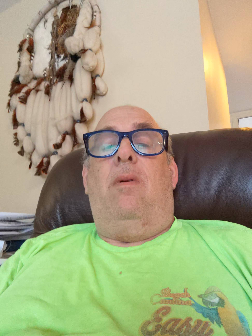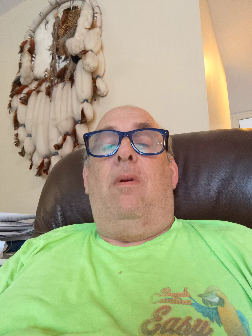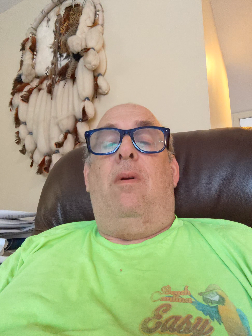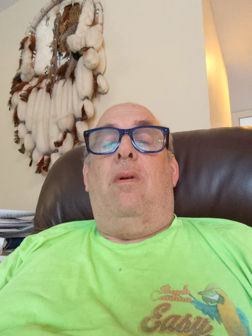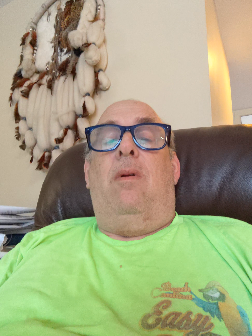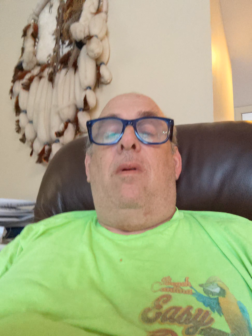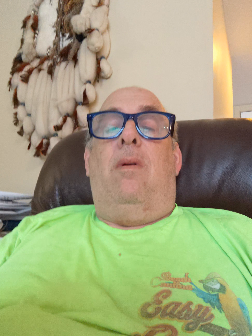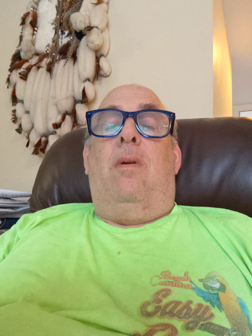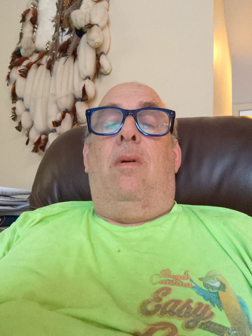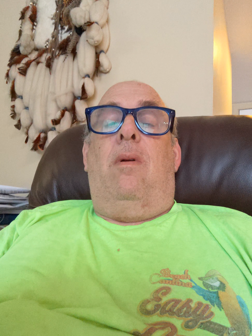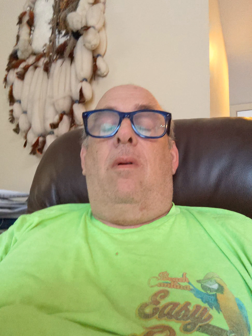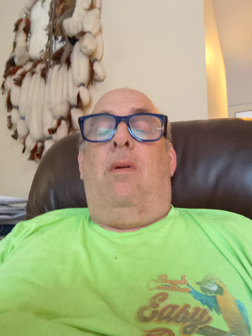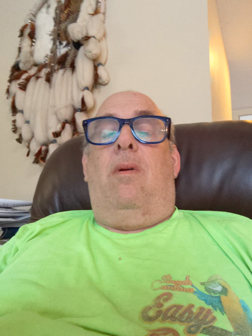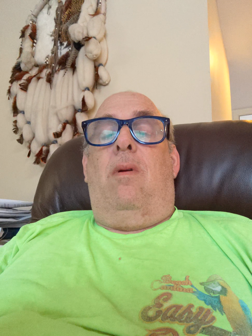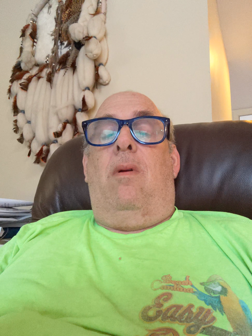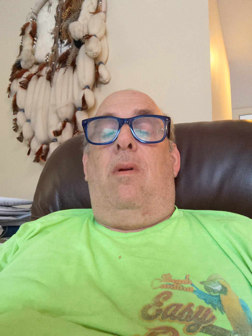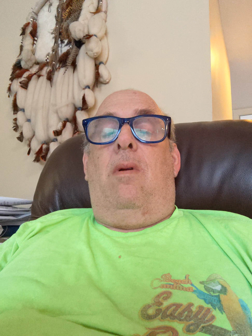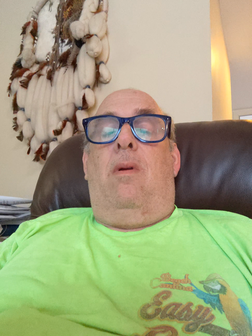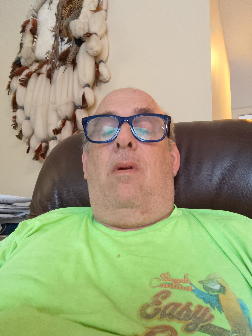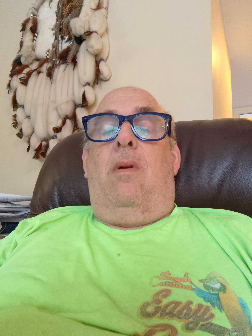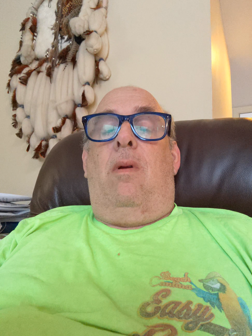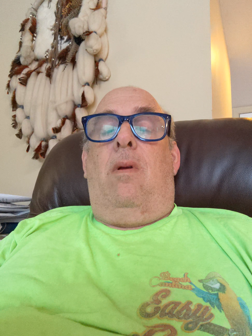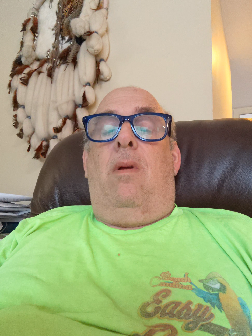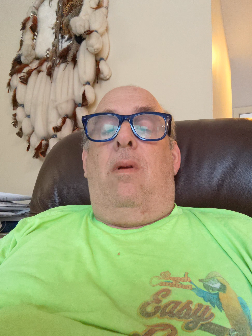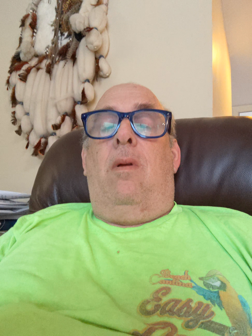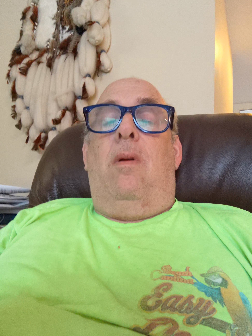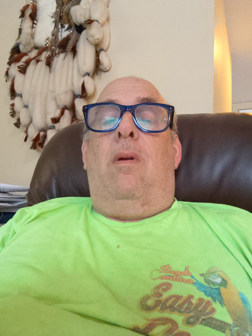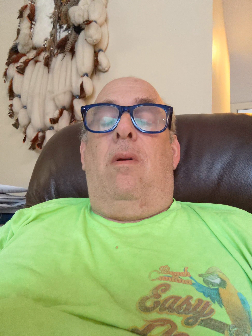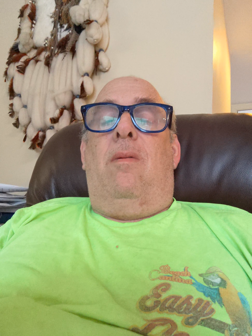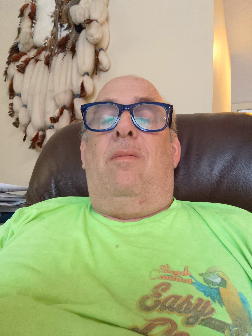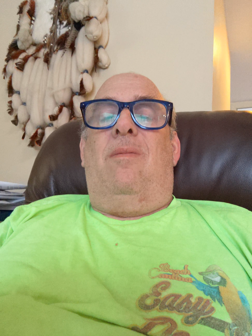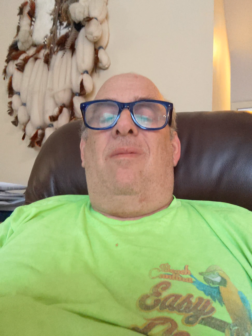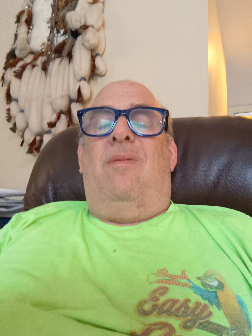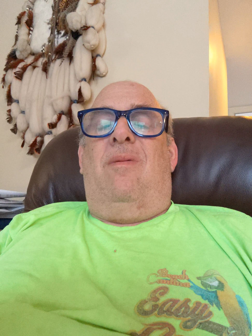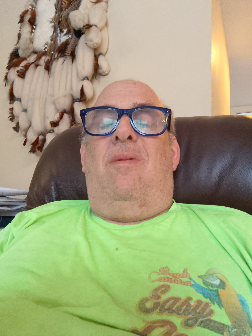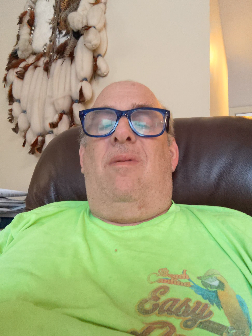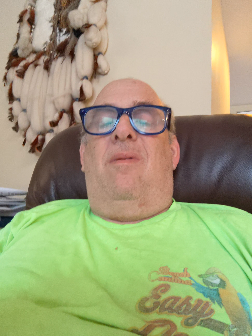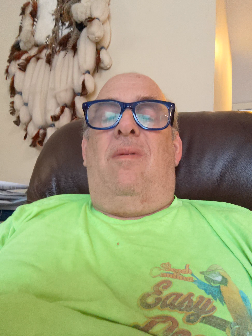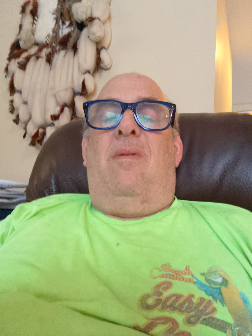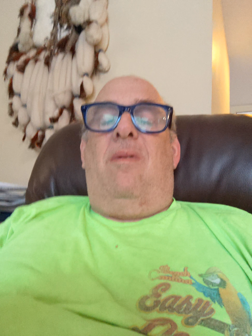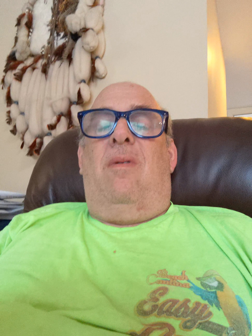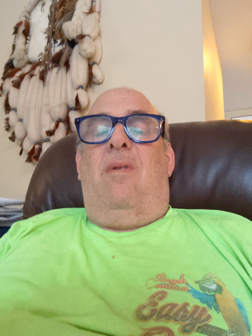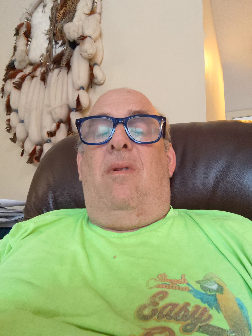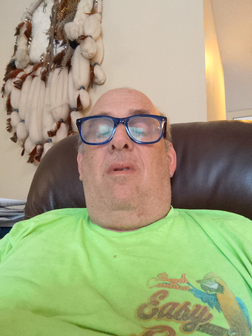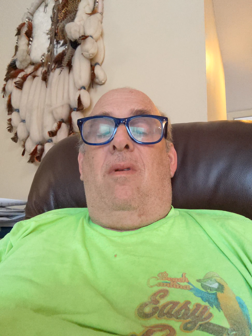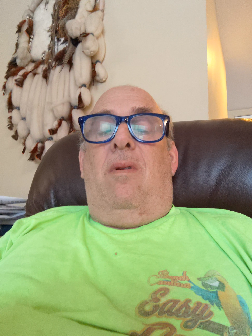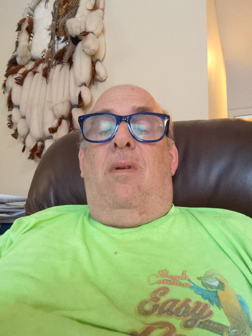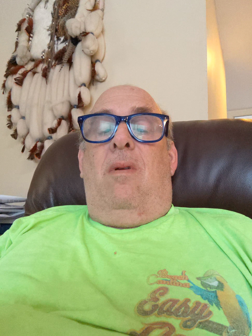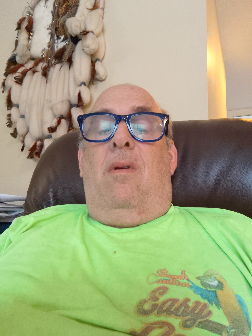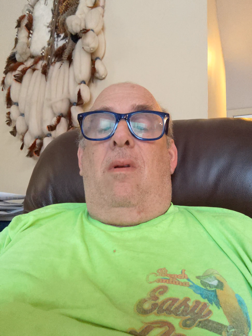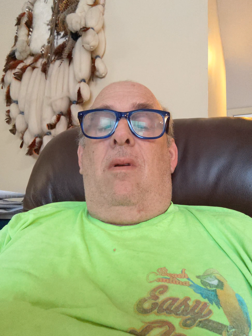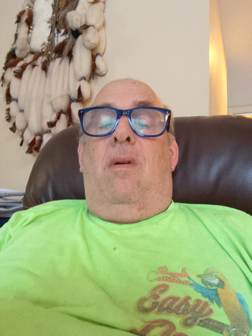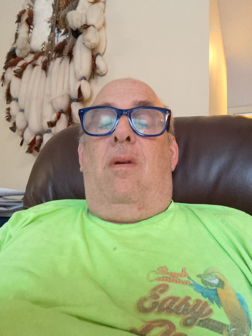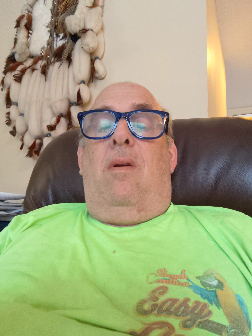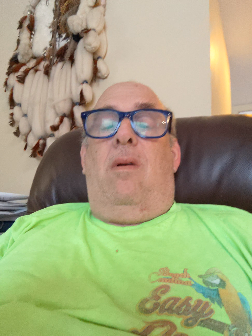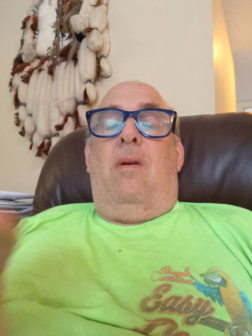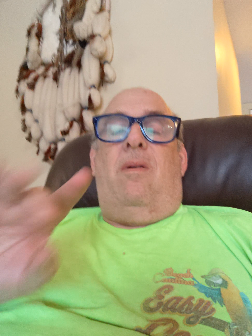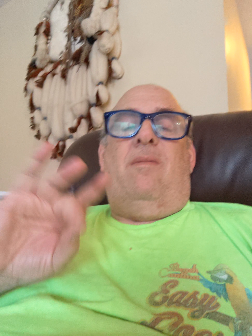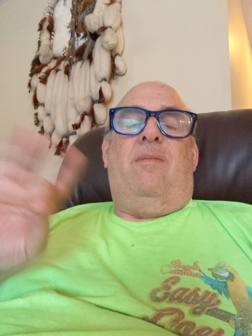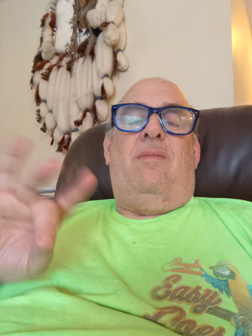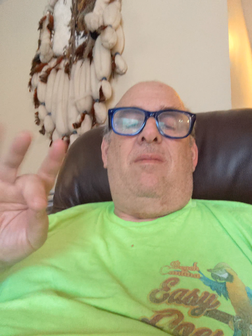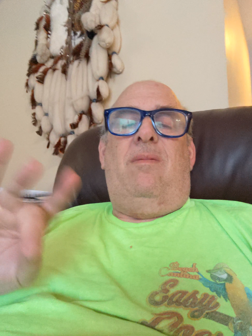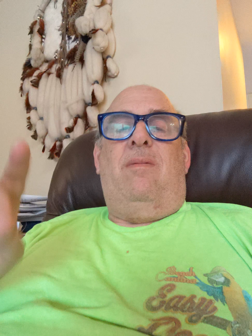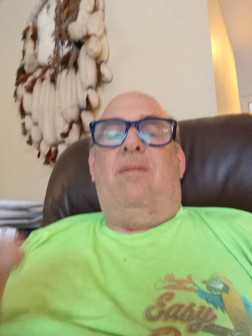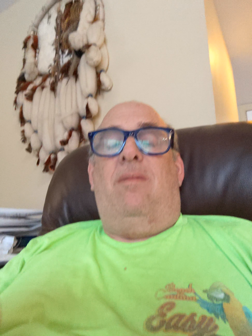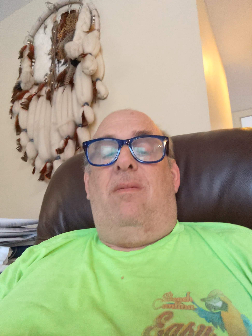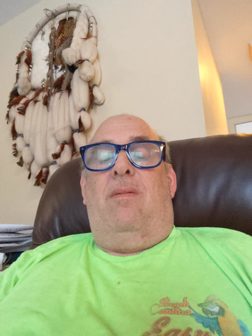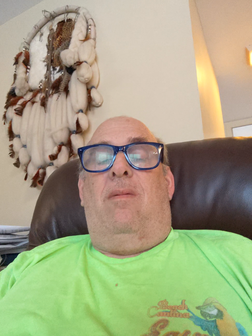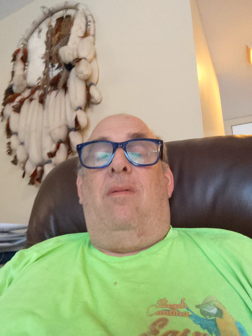yucky